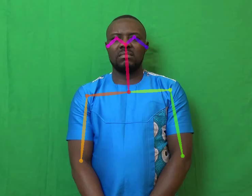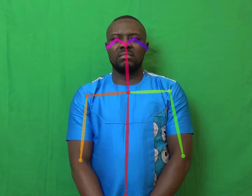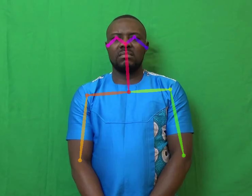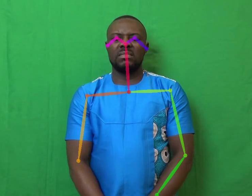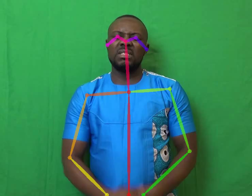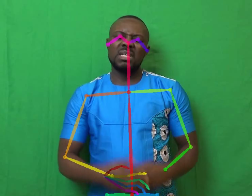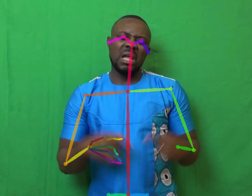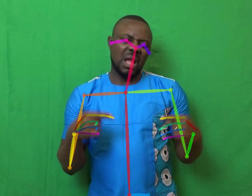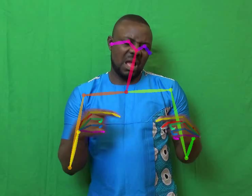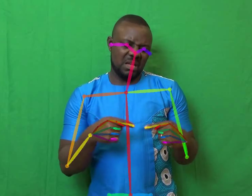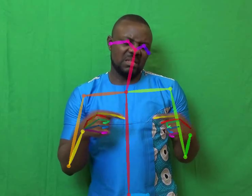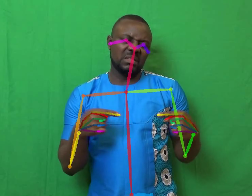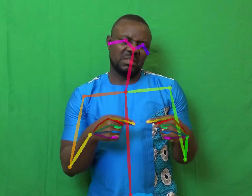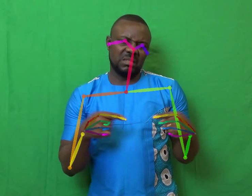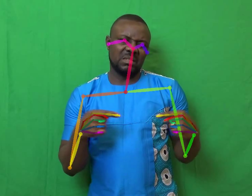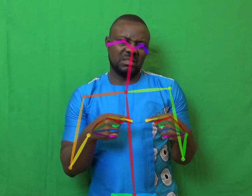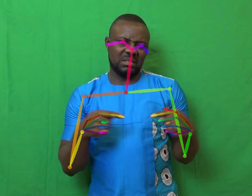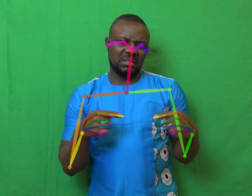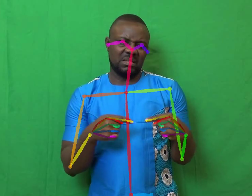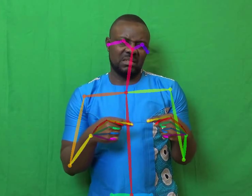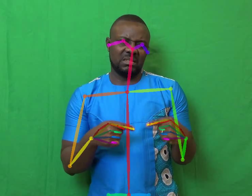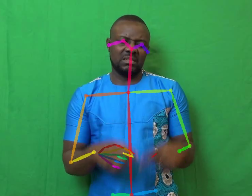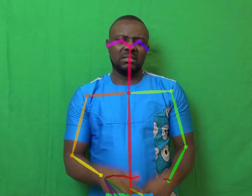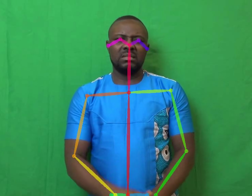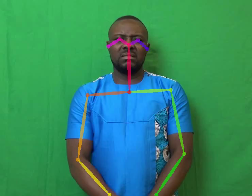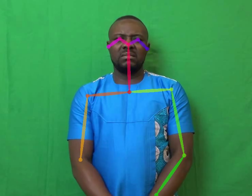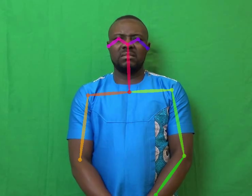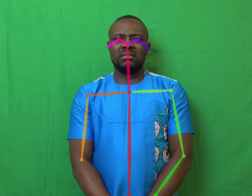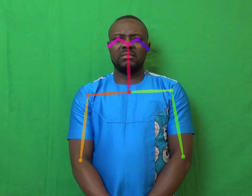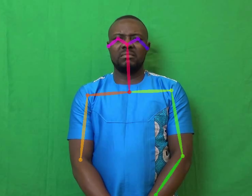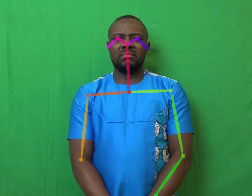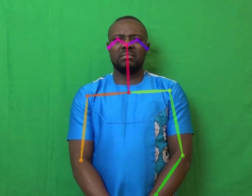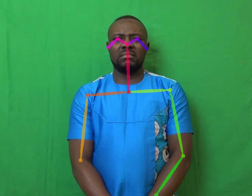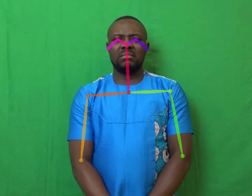pain or hurt